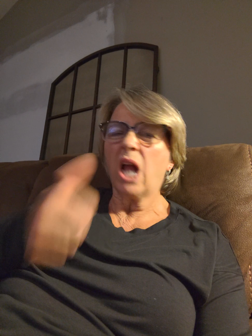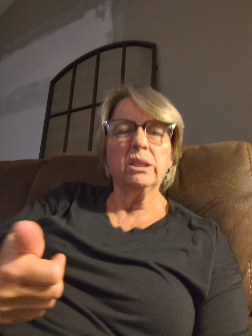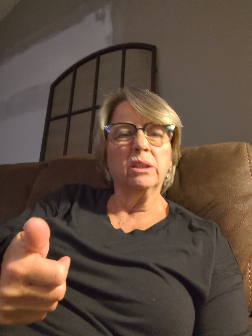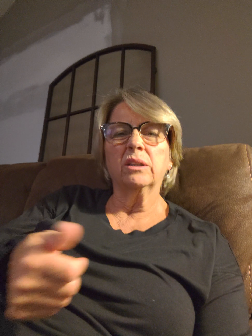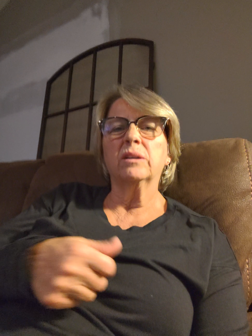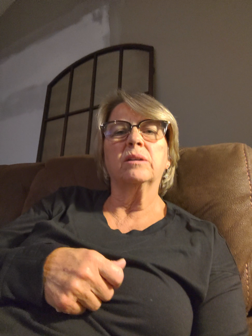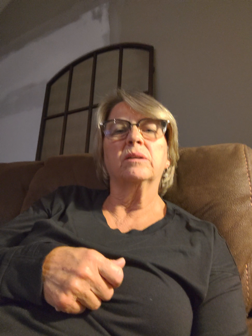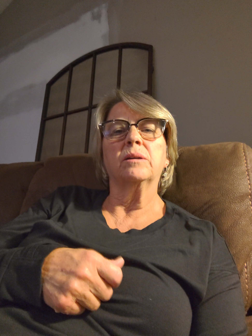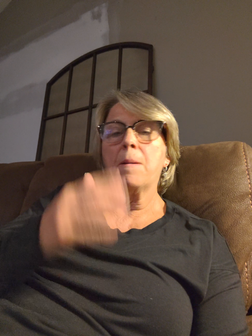not